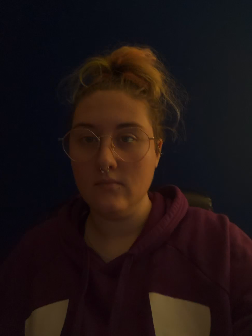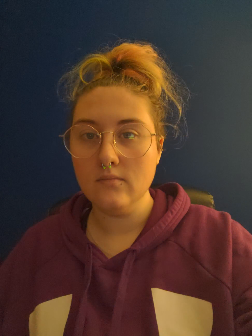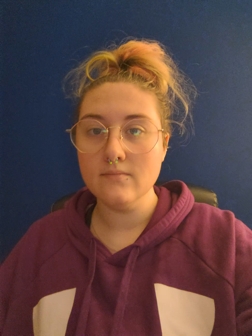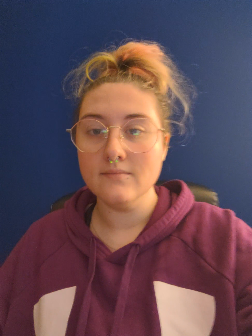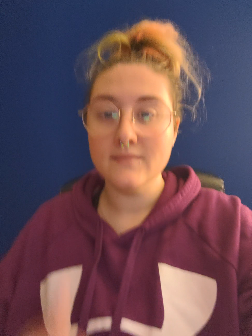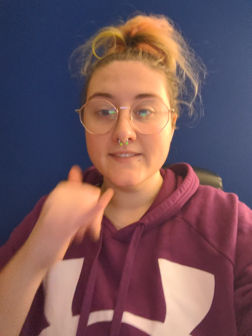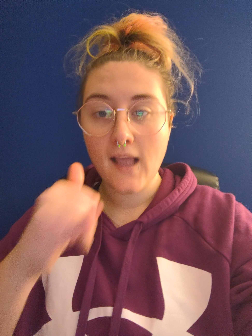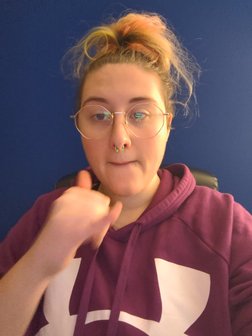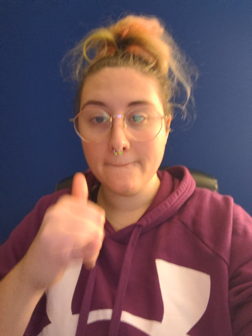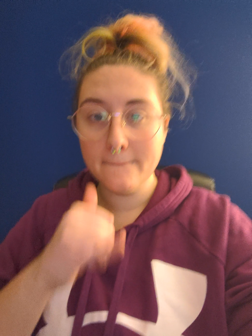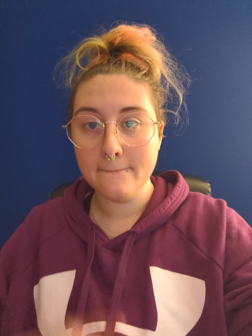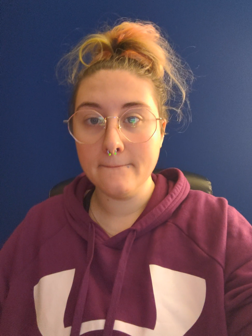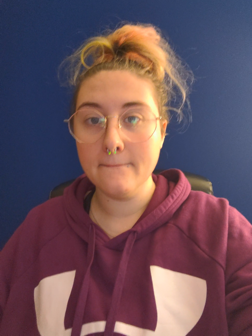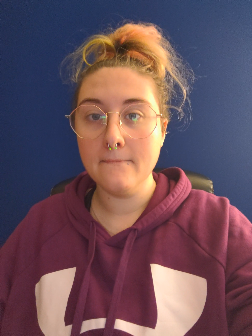same